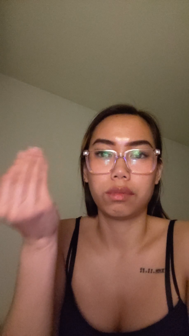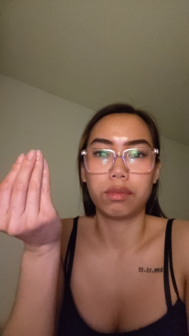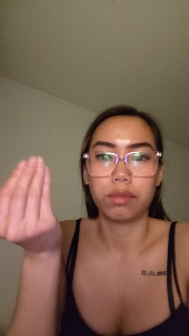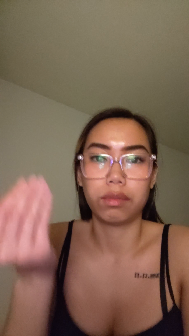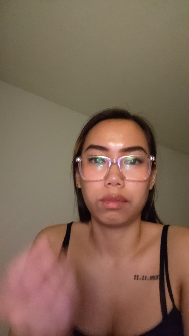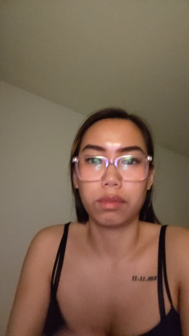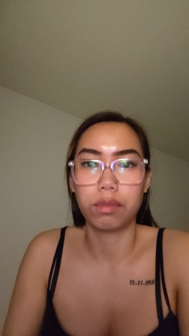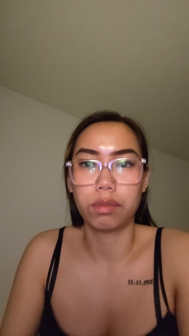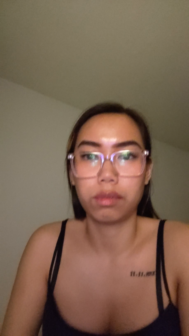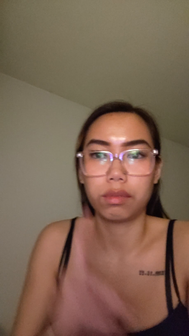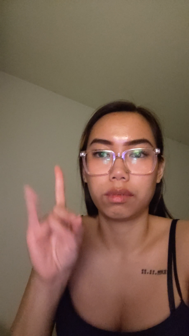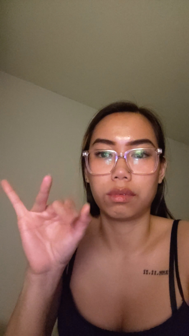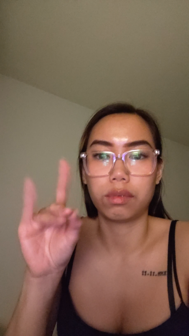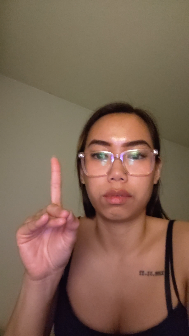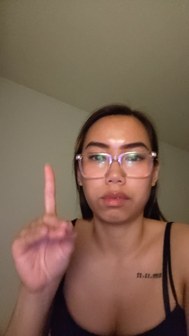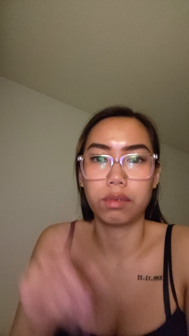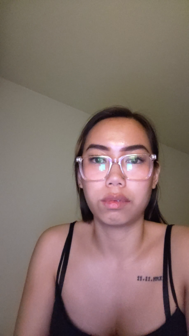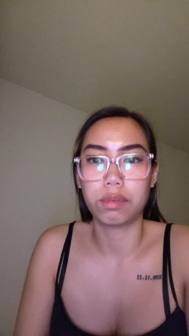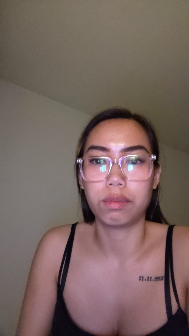did